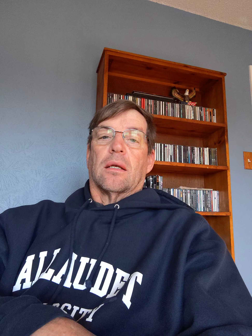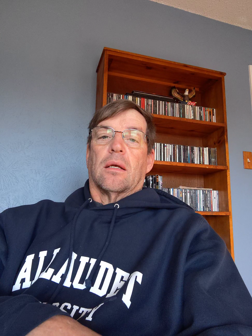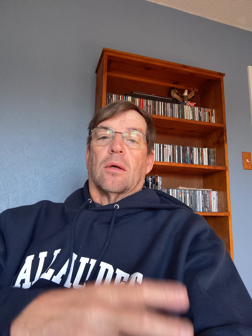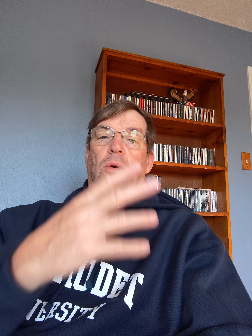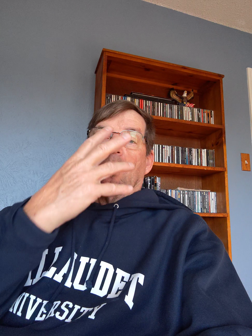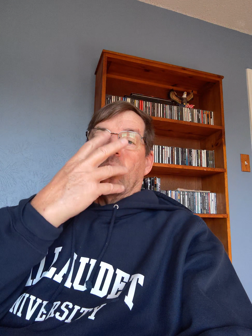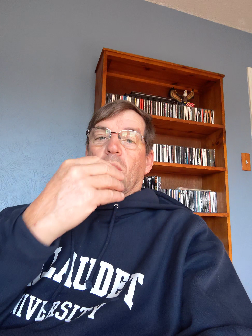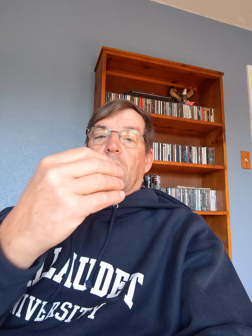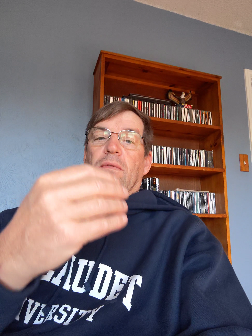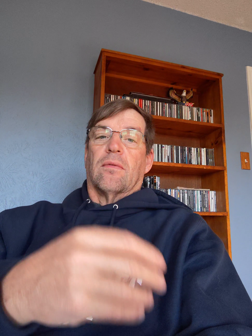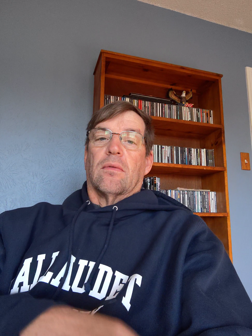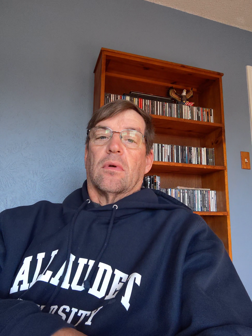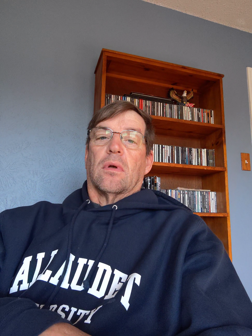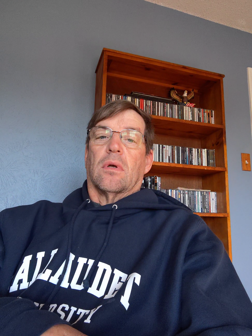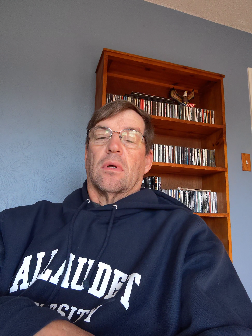wolf